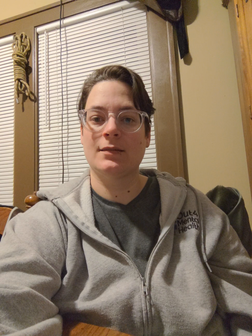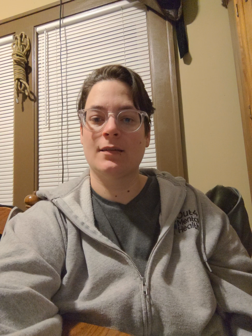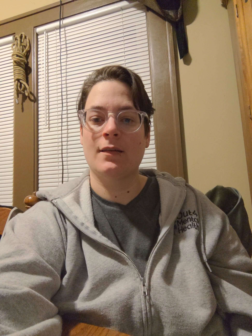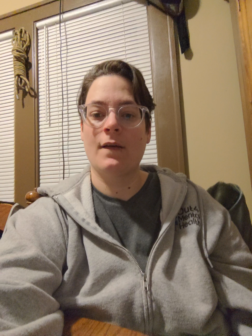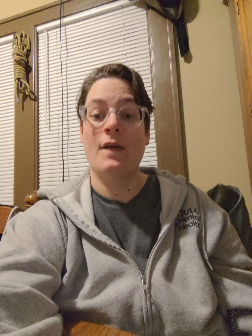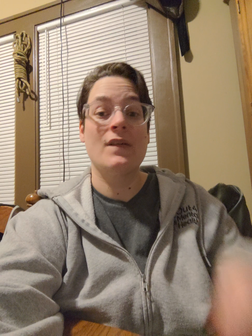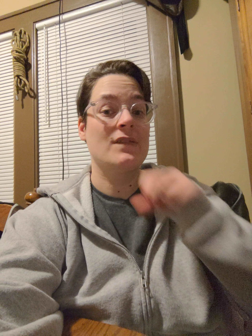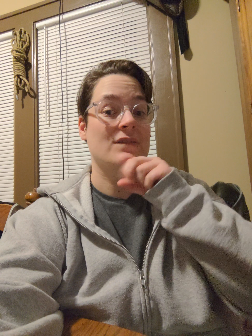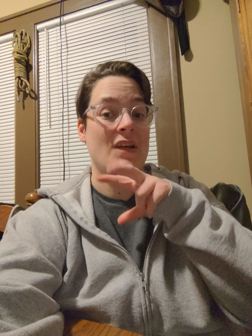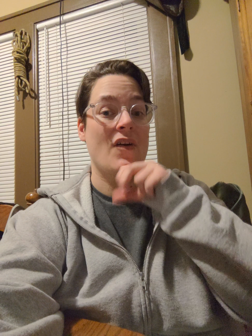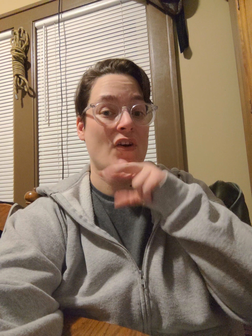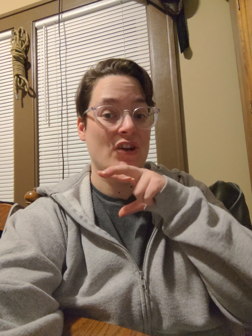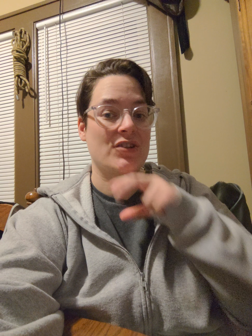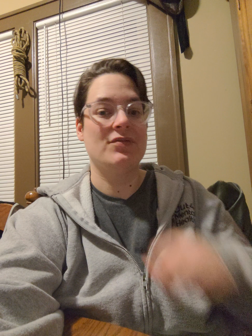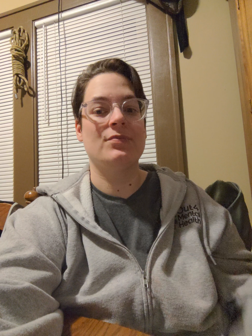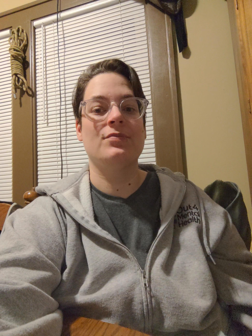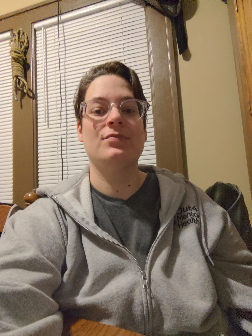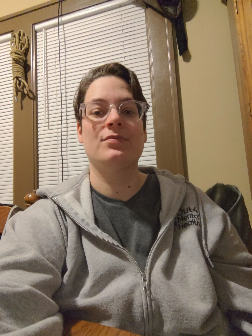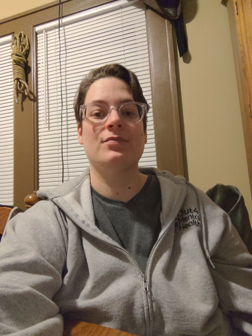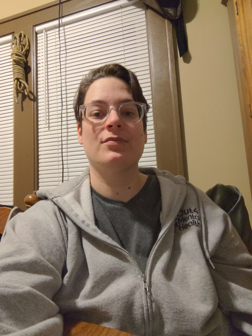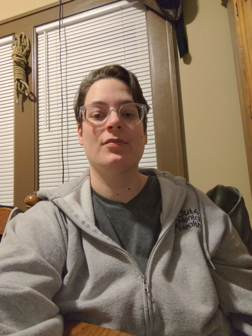frog